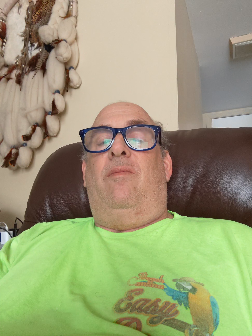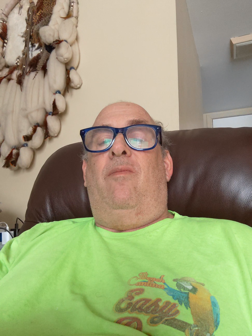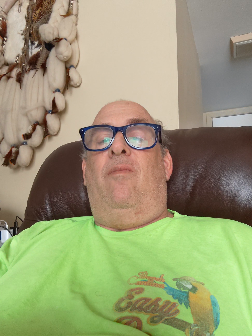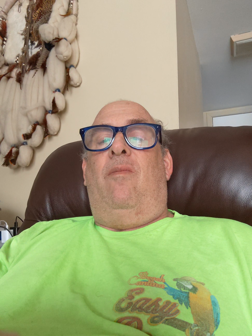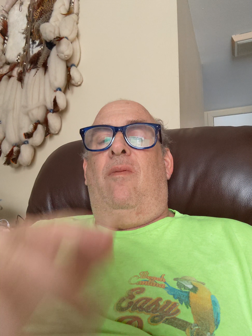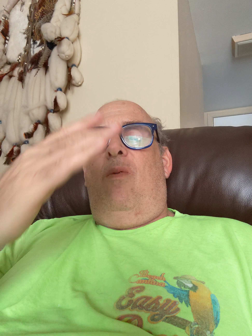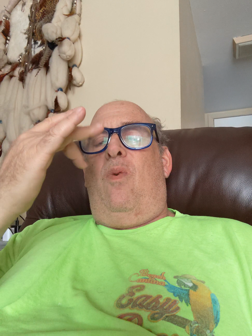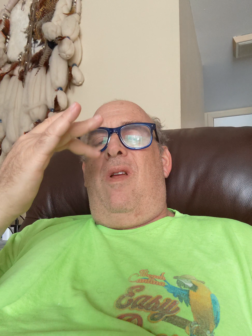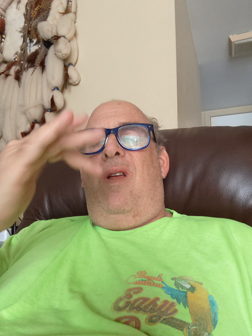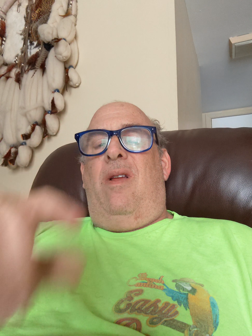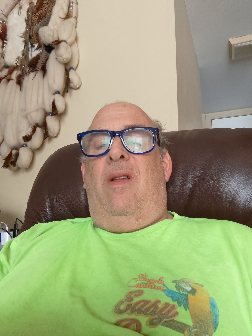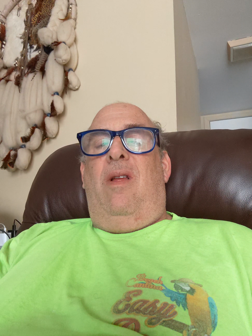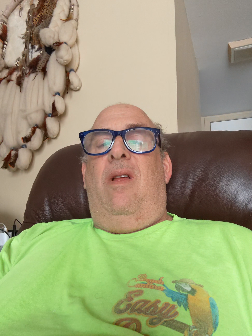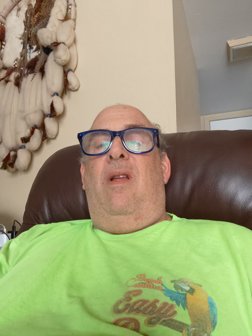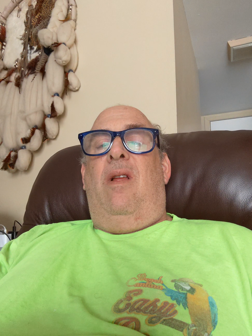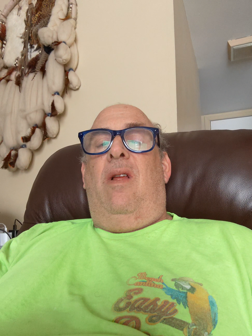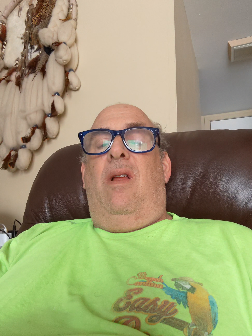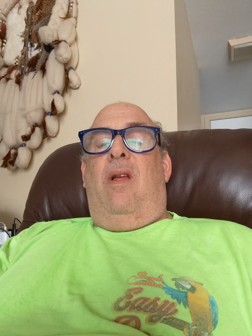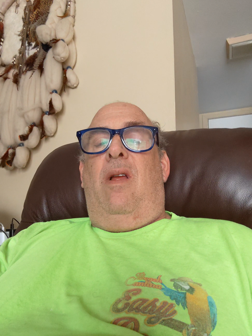why